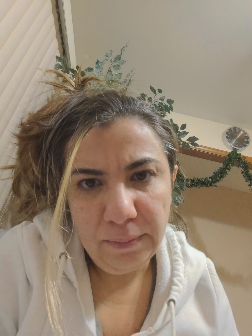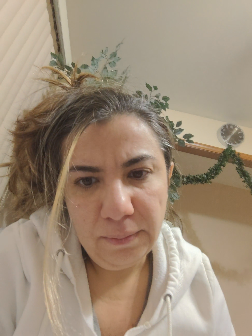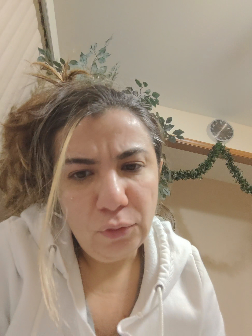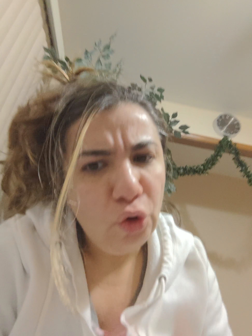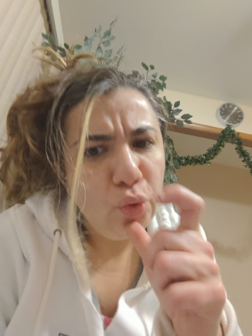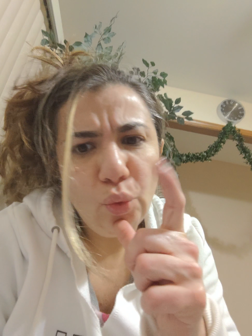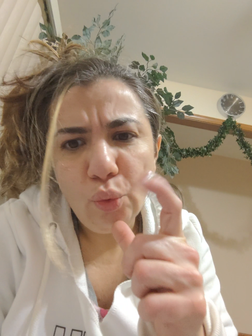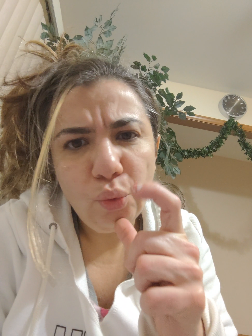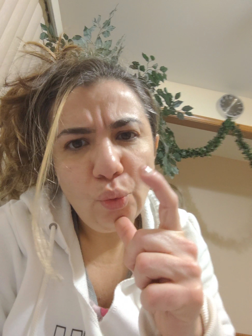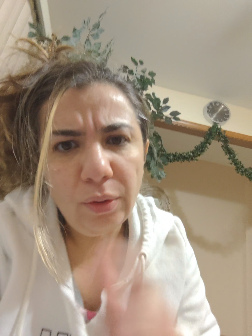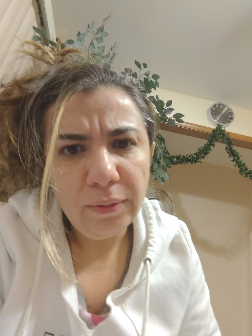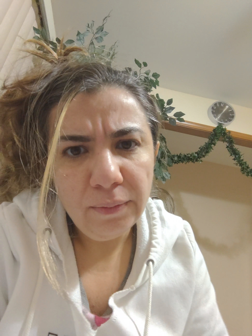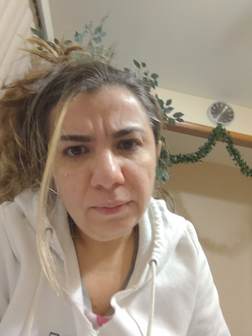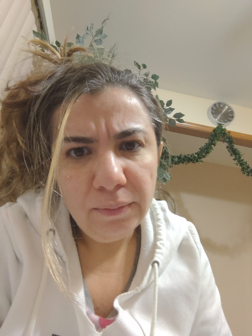who